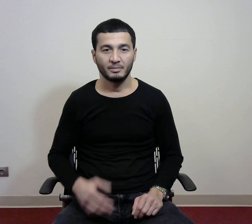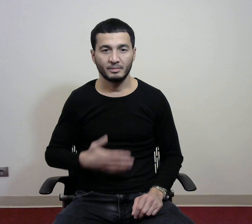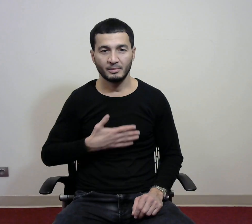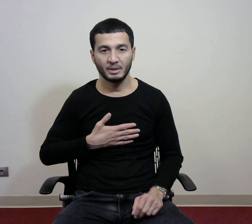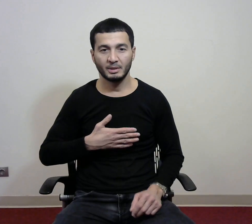mən